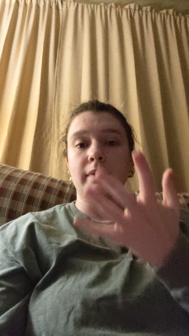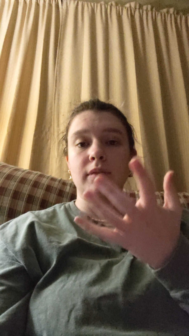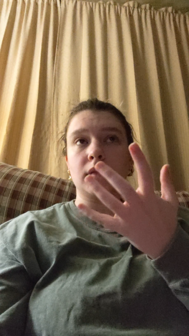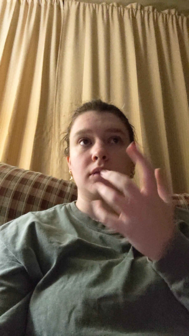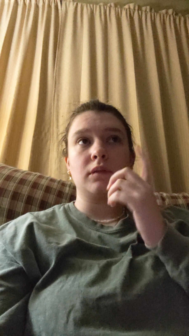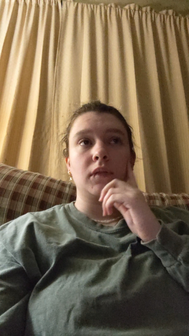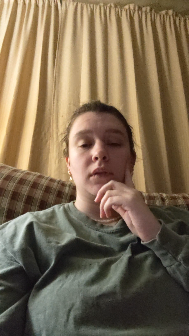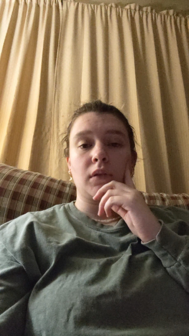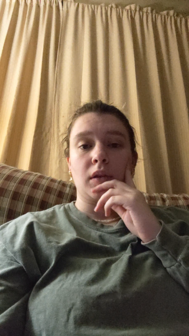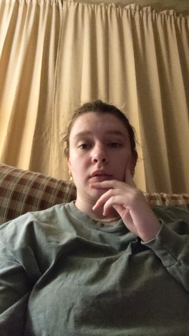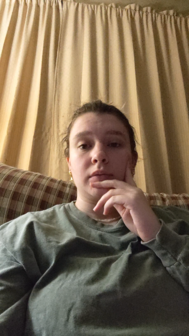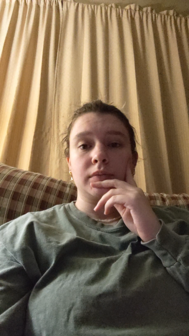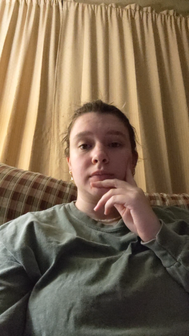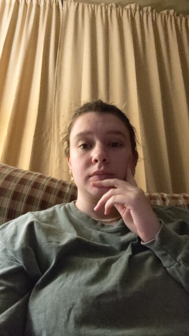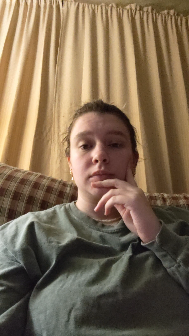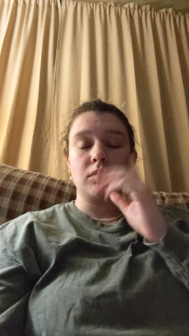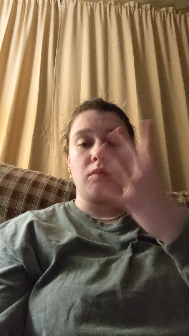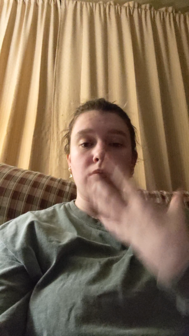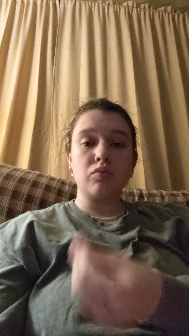poor